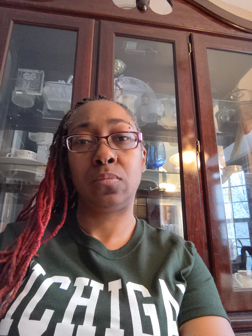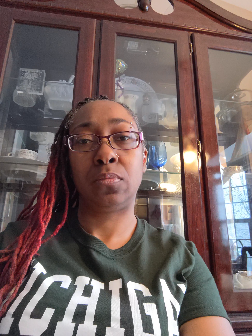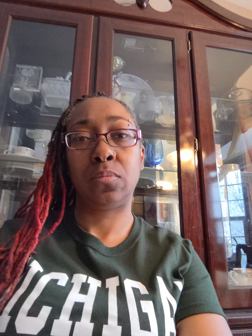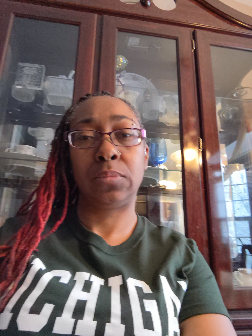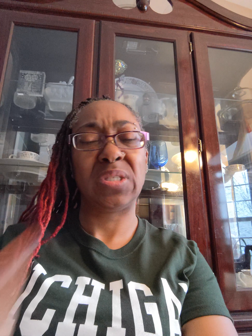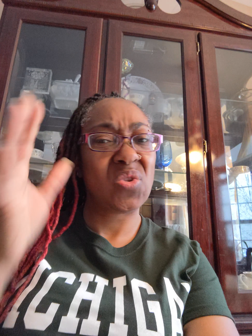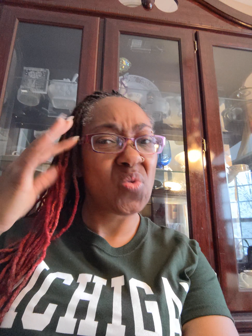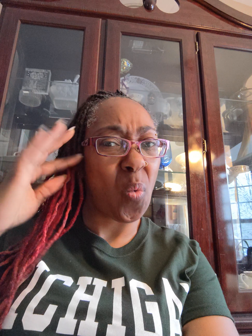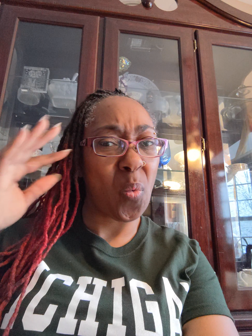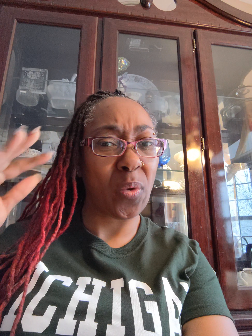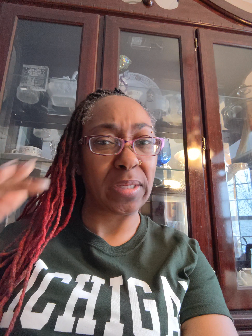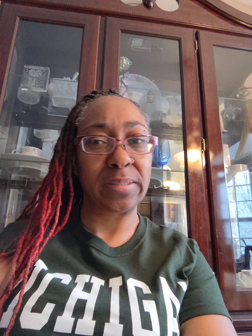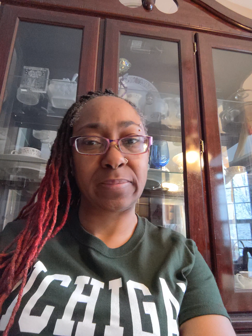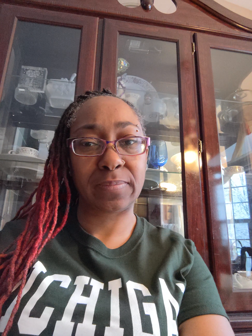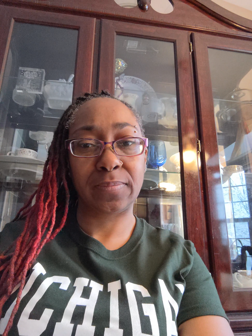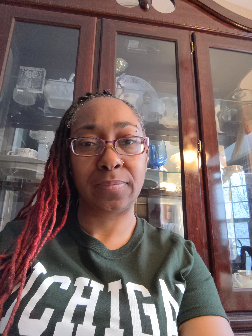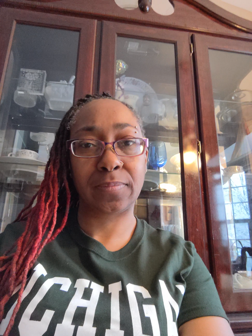noisy